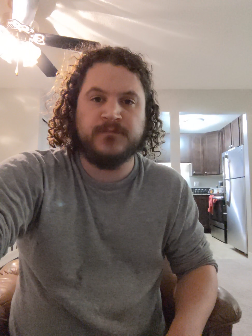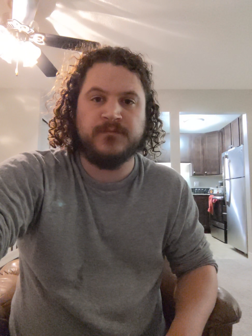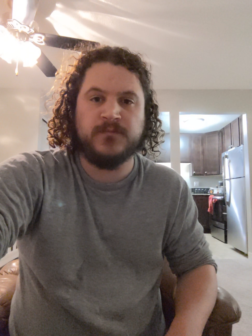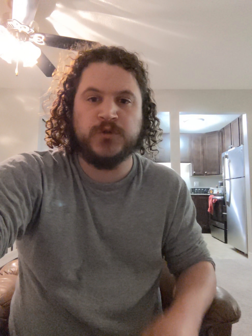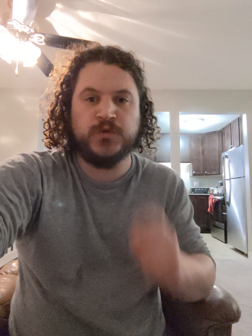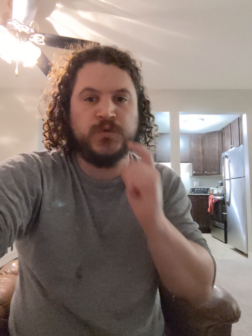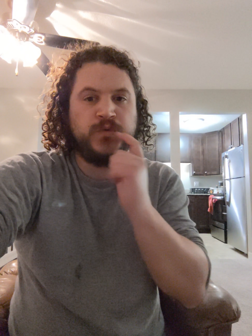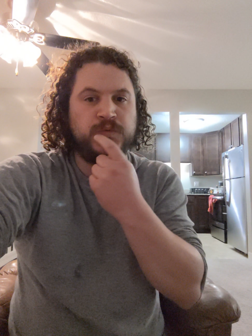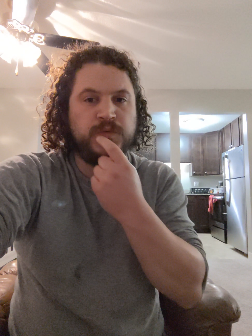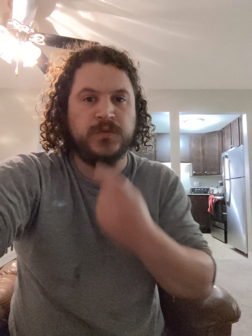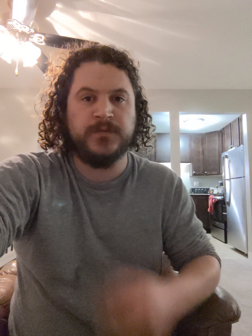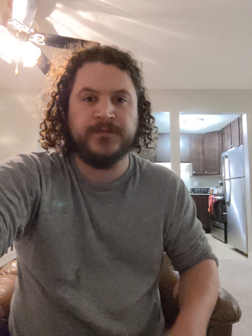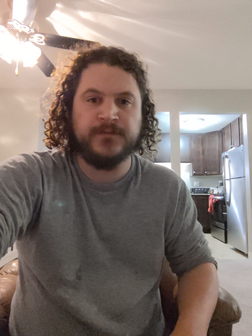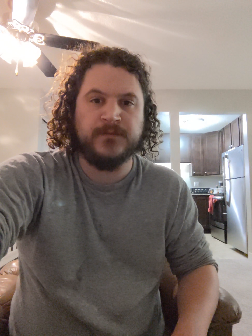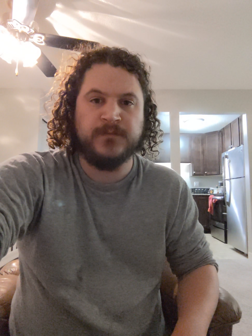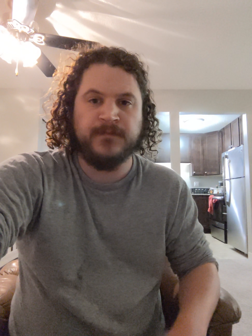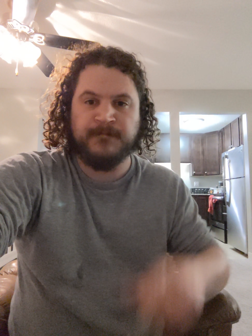tooth